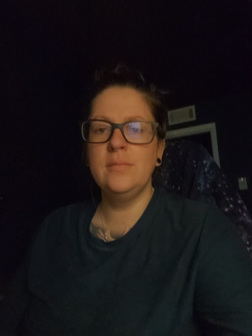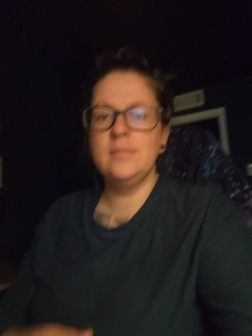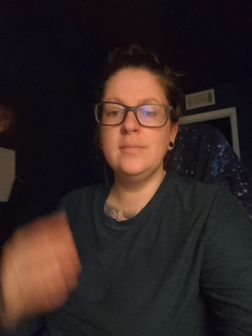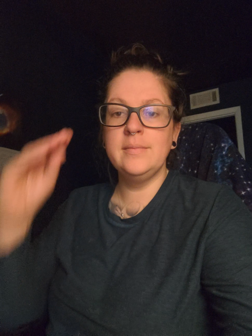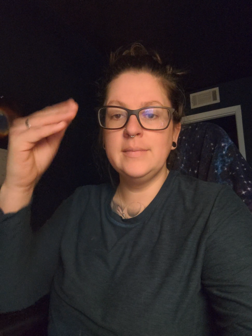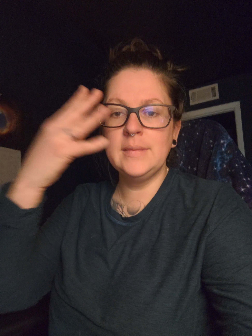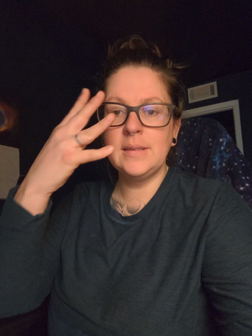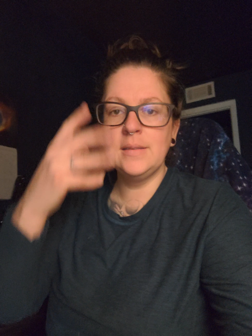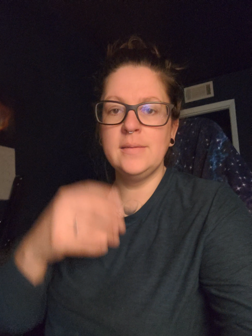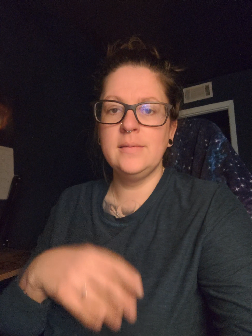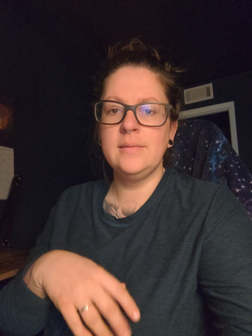sun